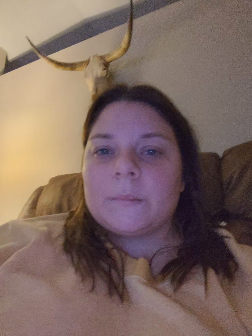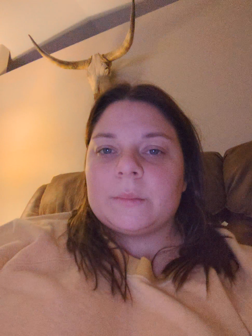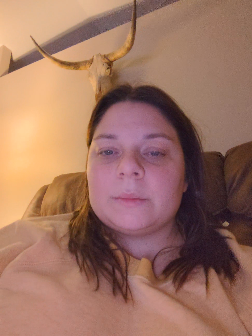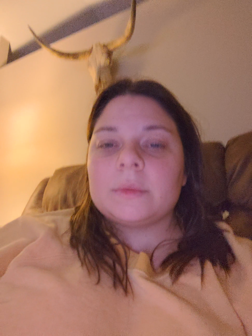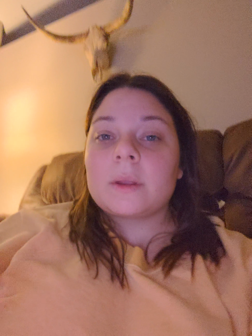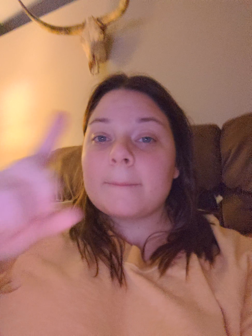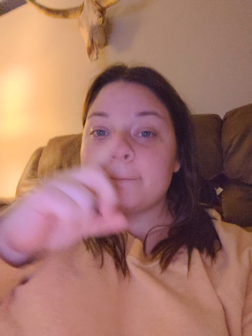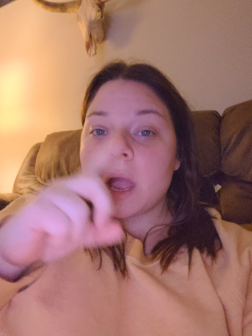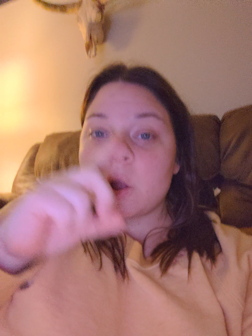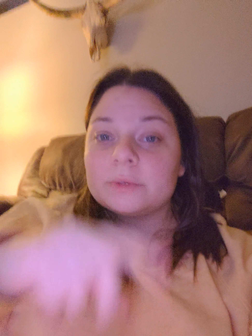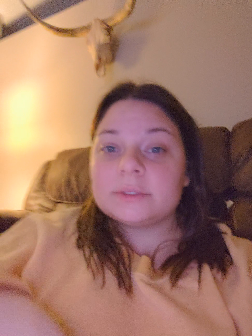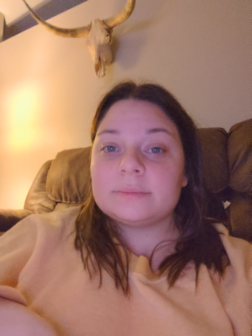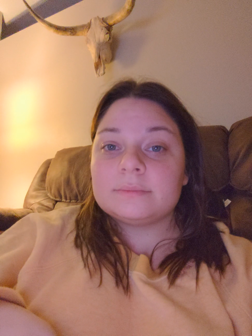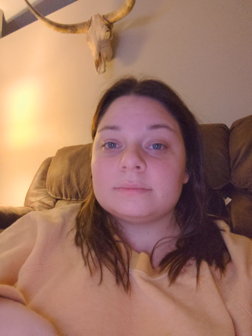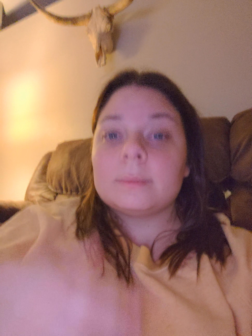mouse